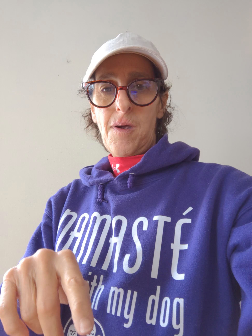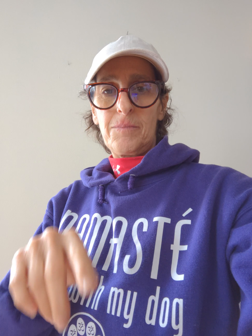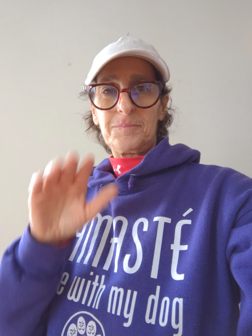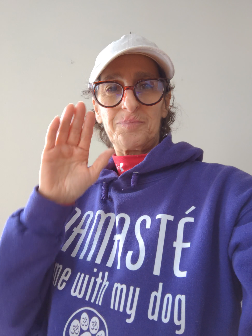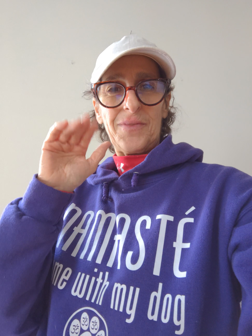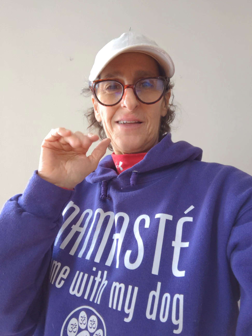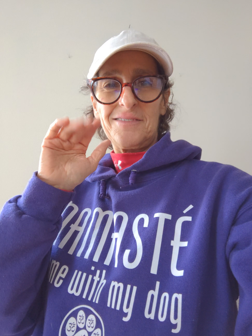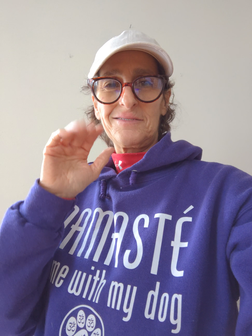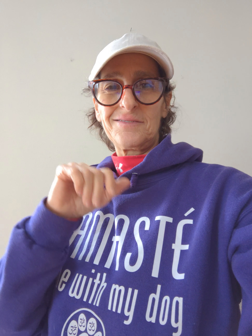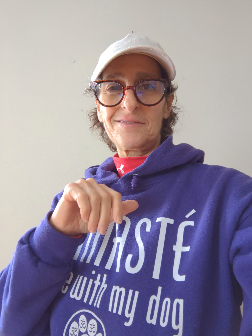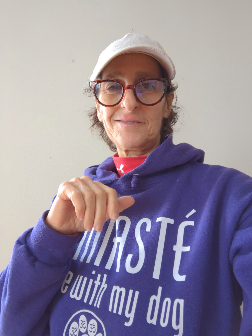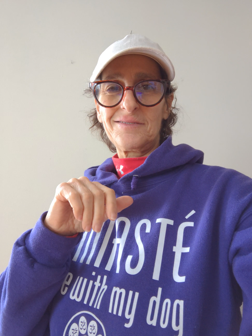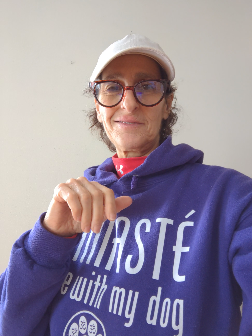bye